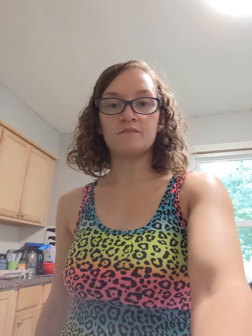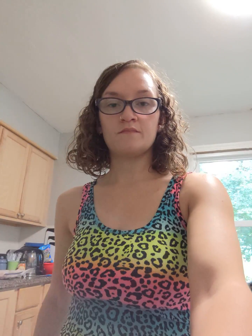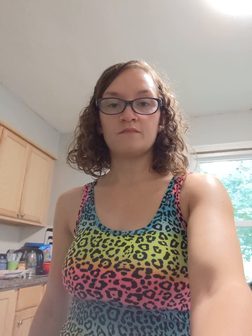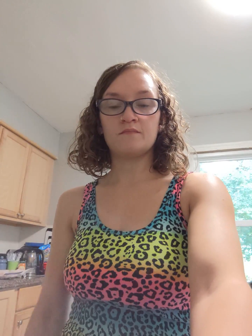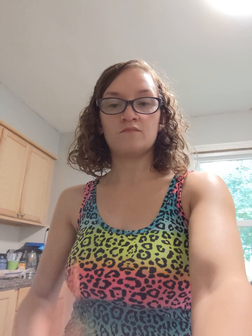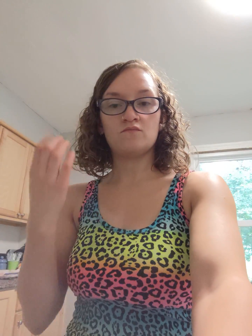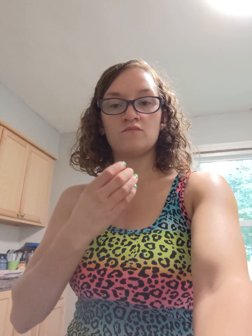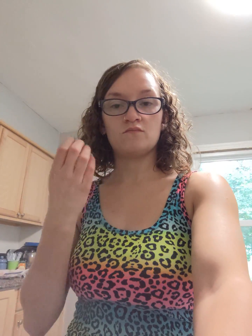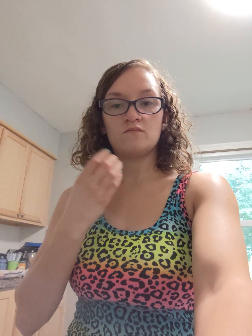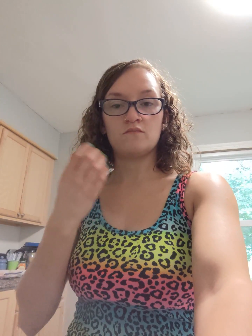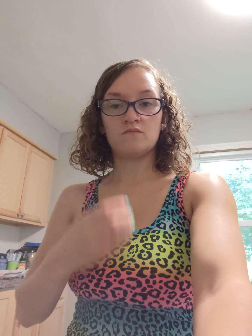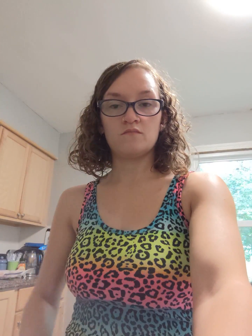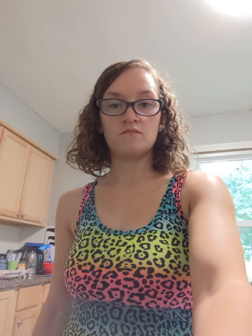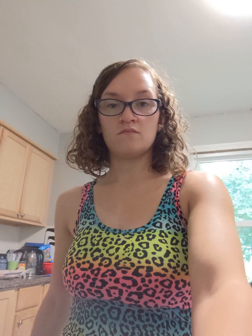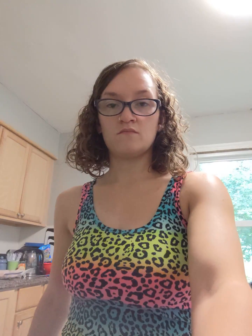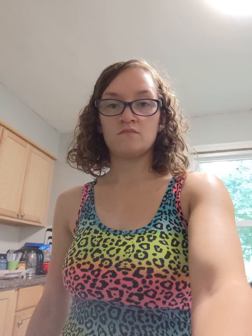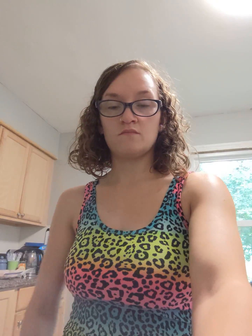shake